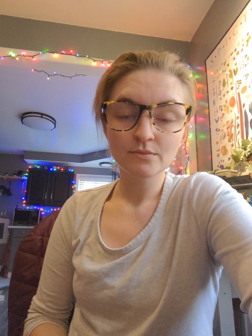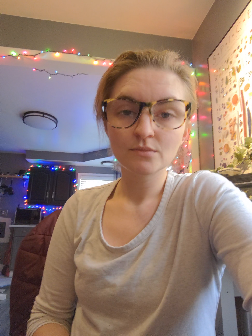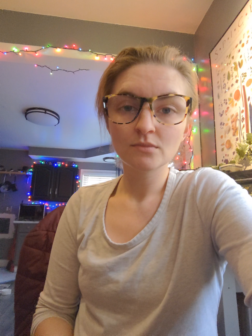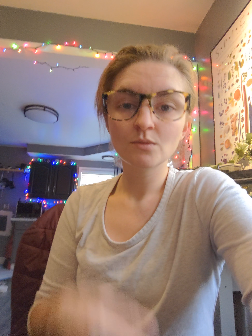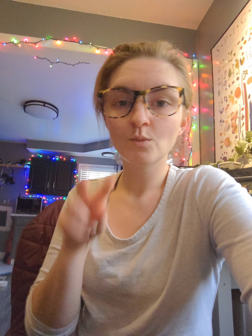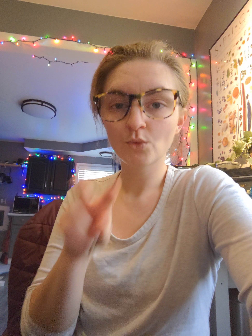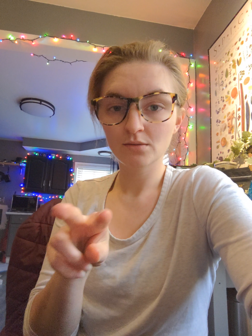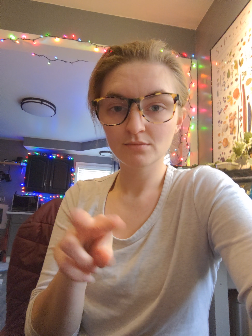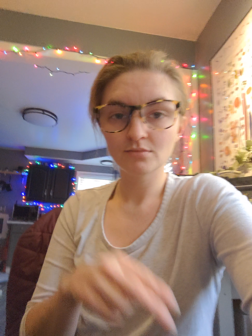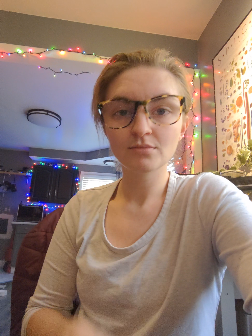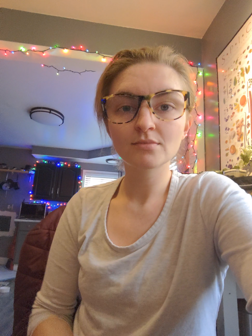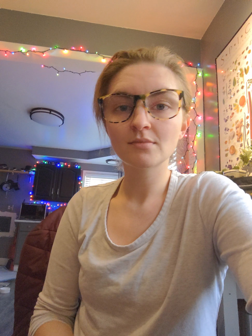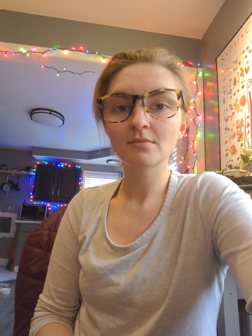look